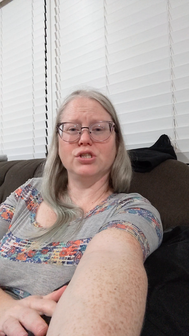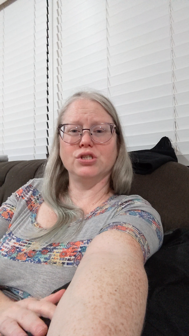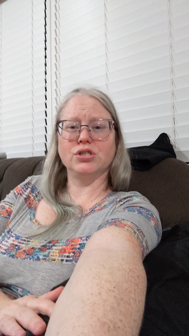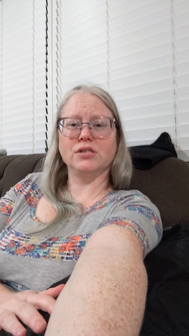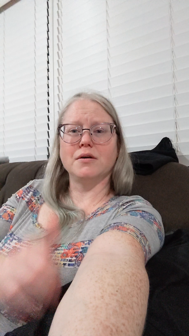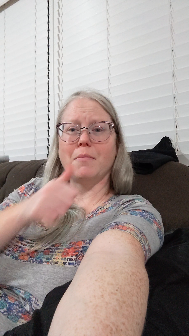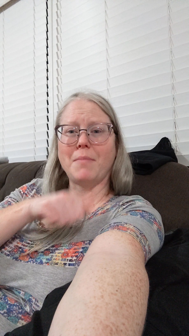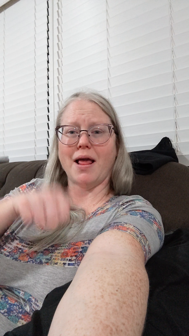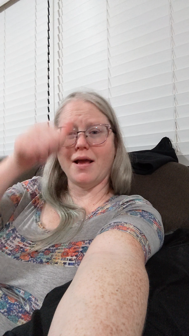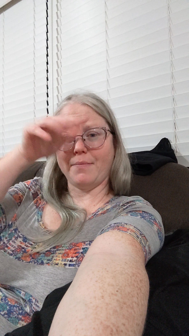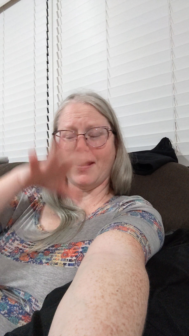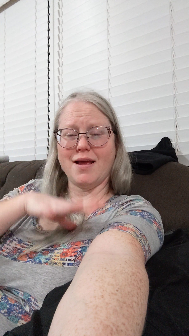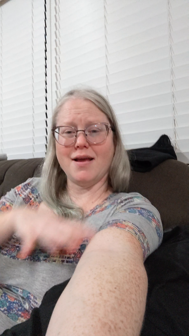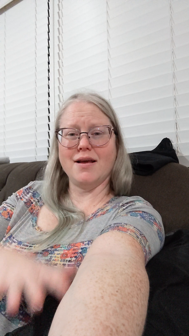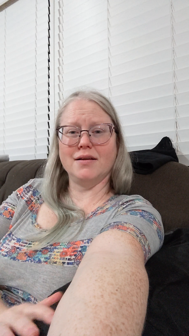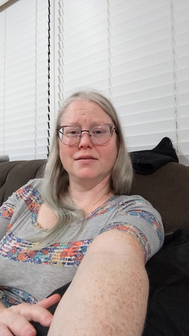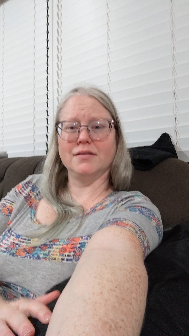mailman